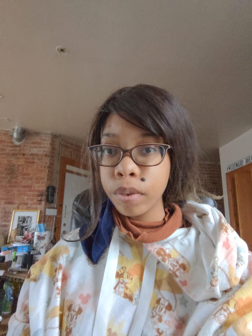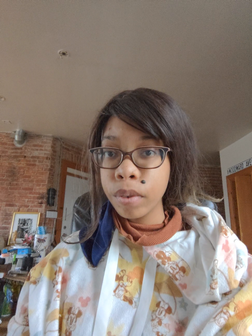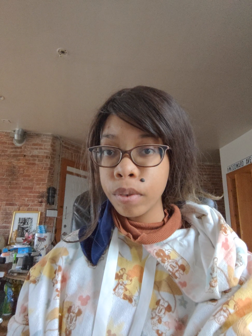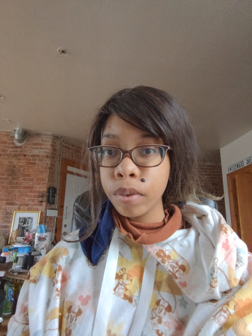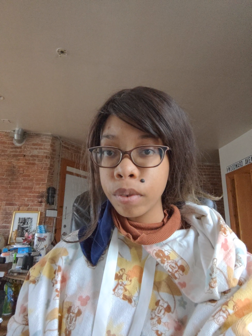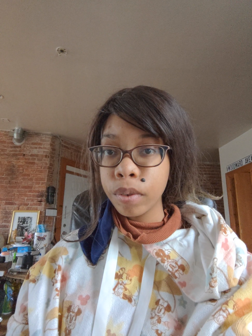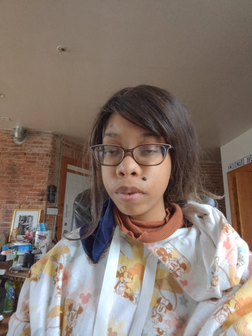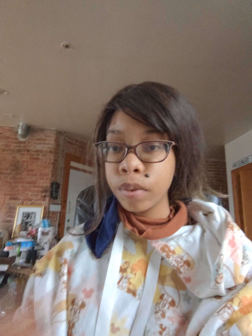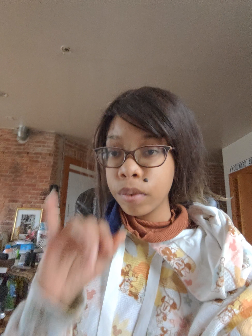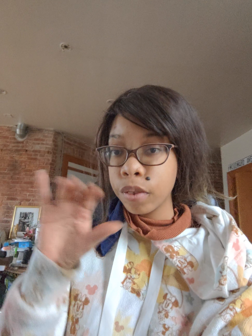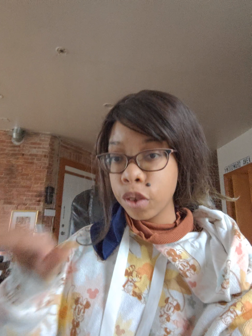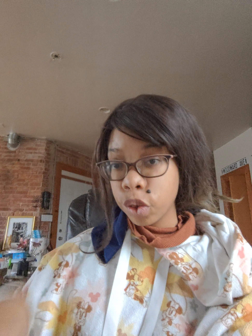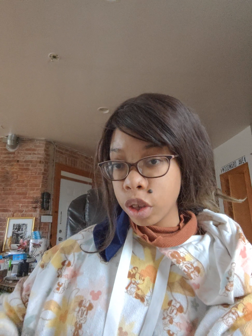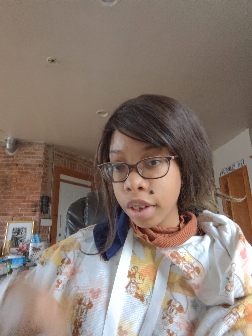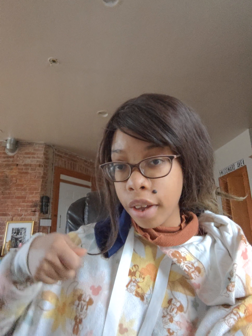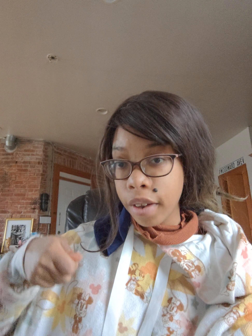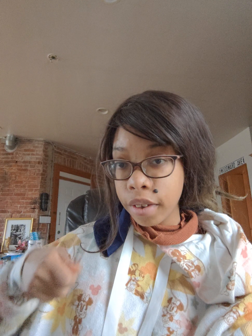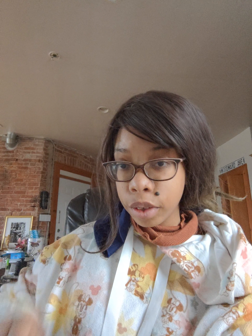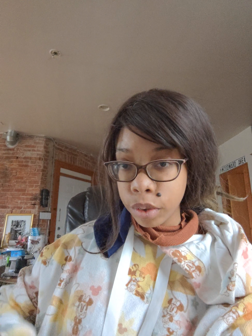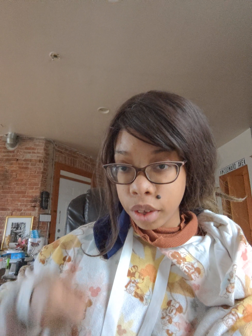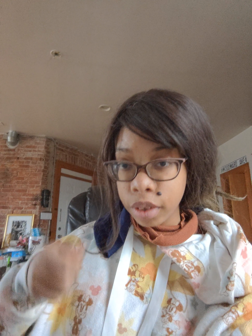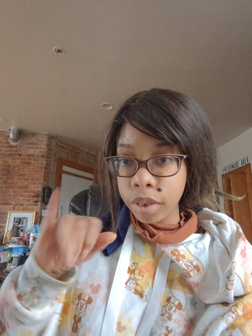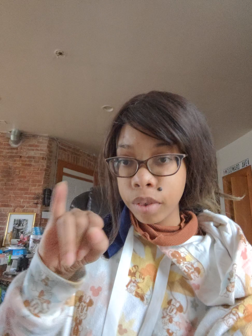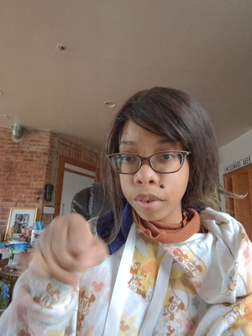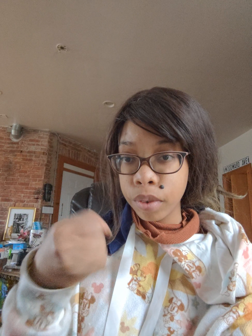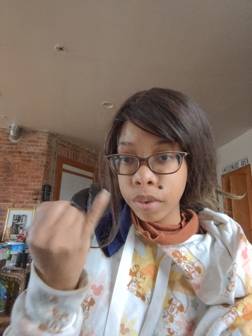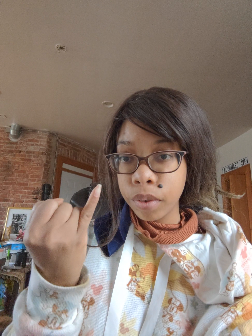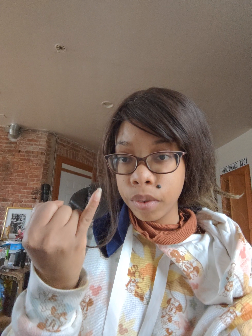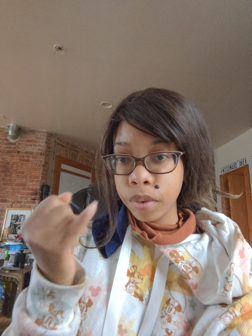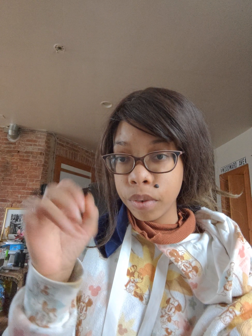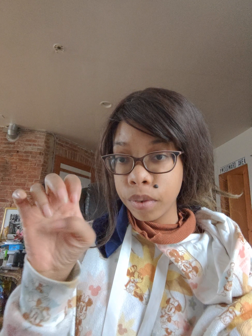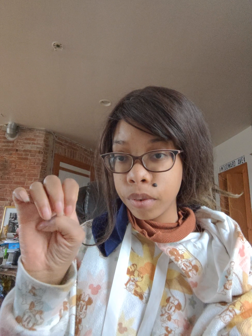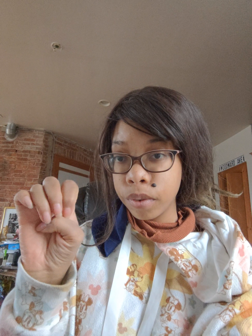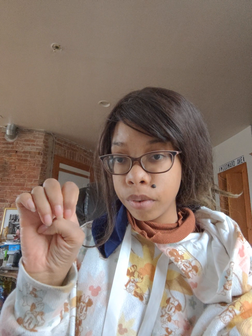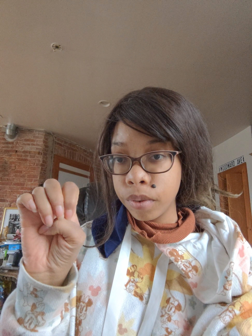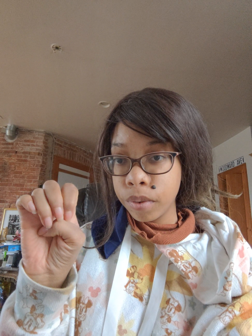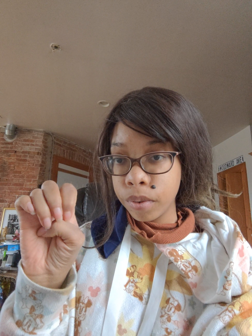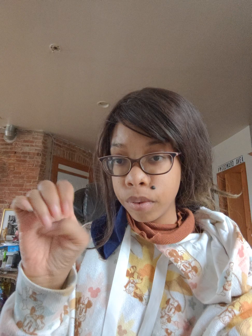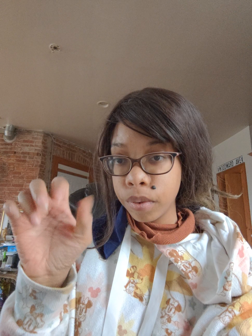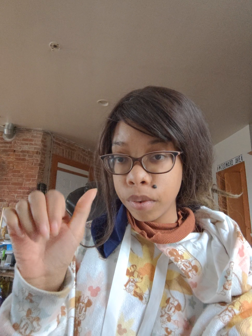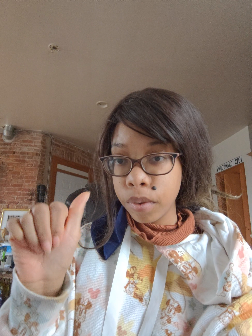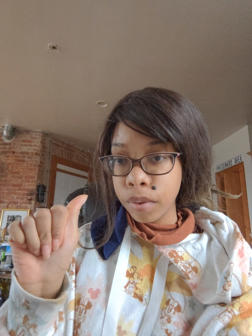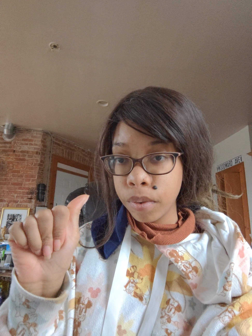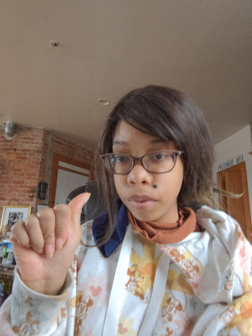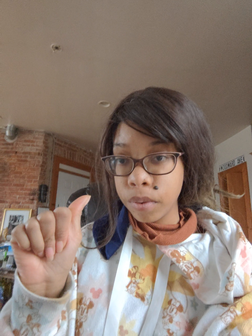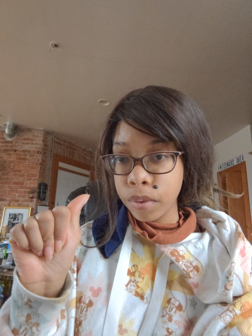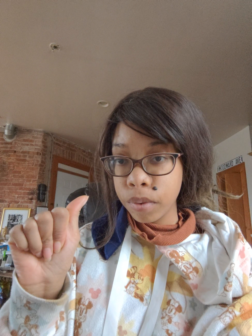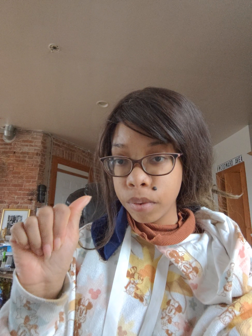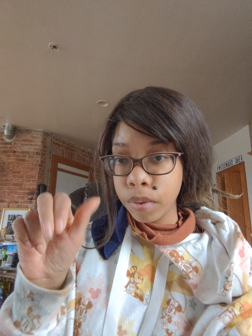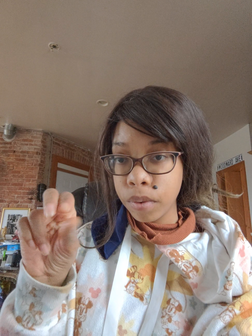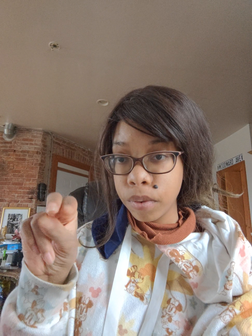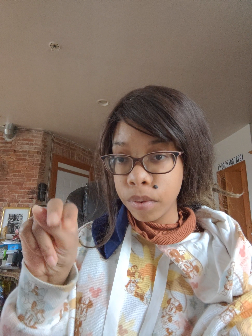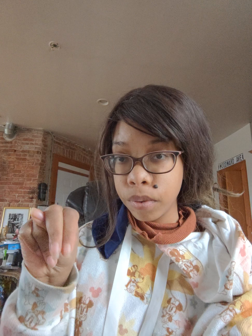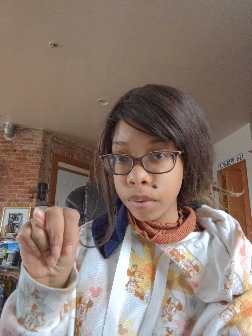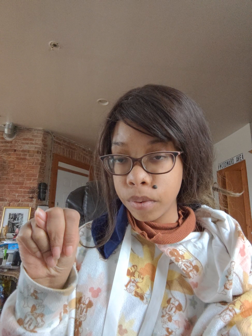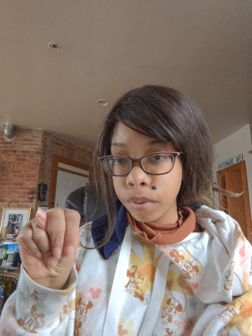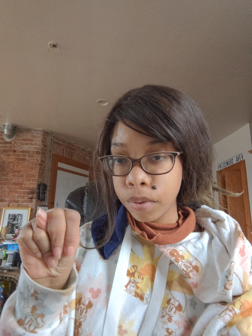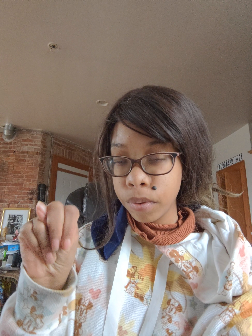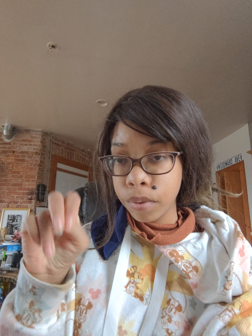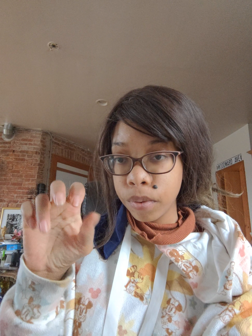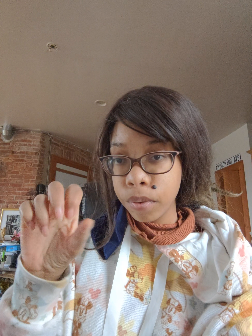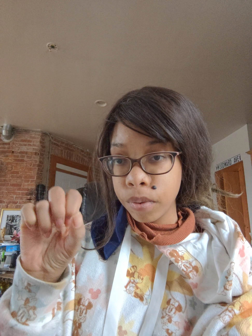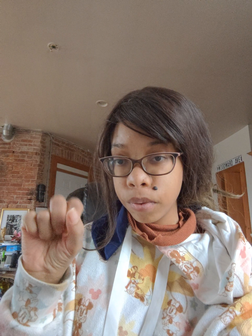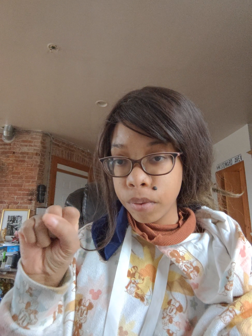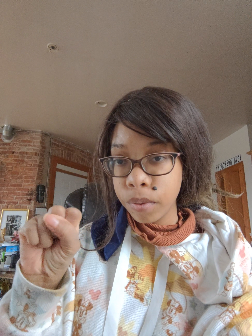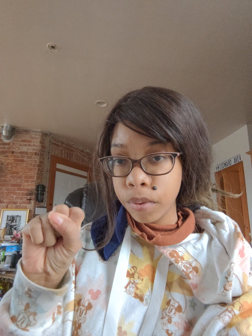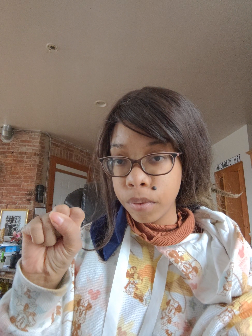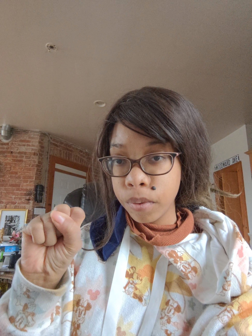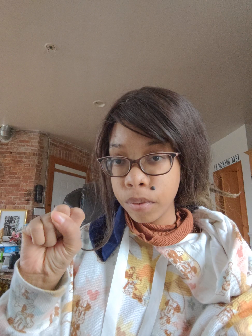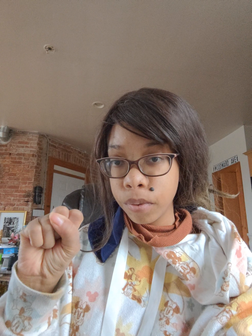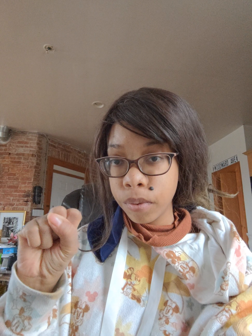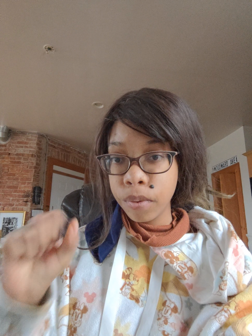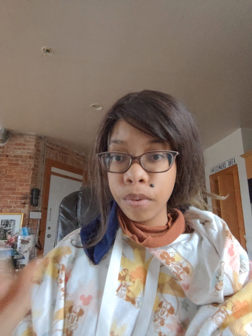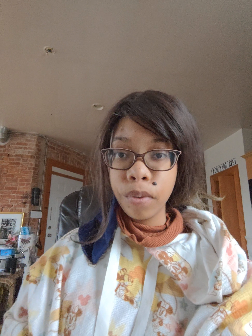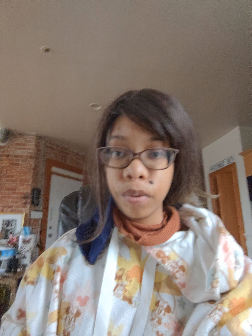jeans